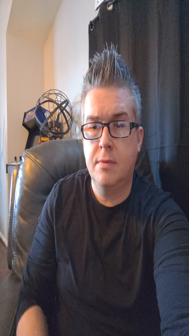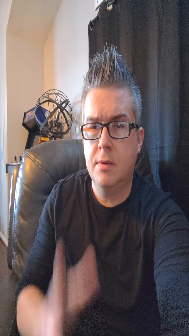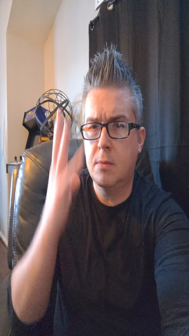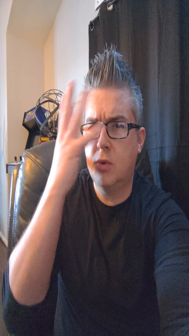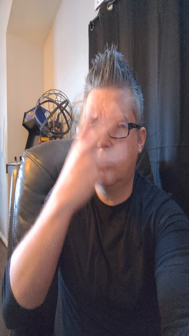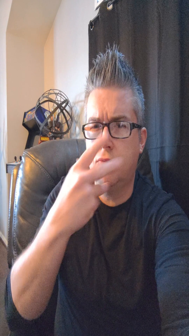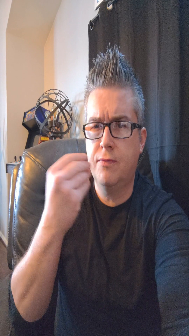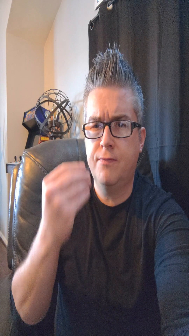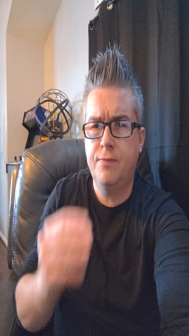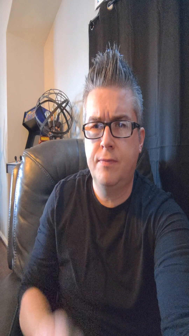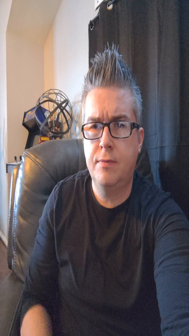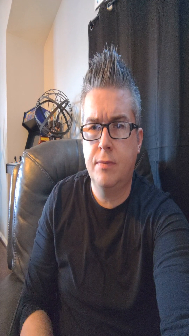pretty